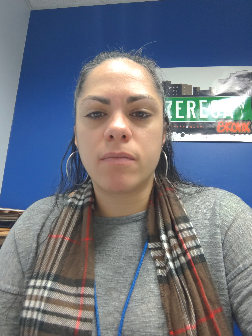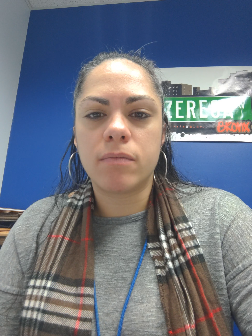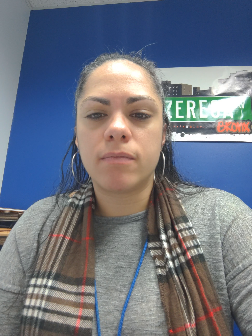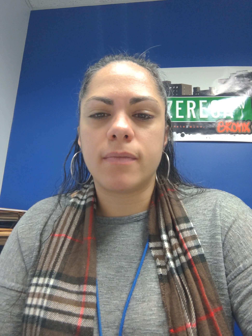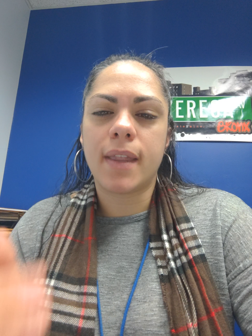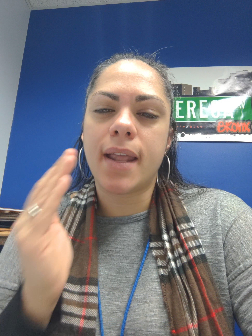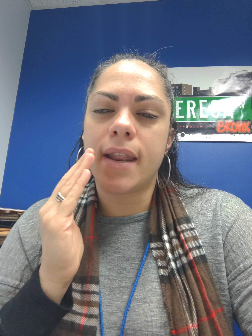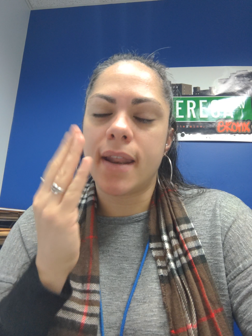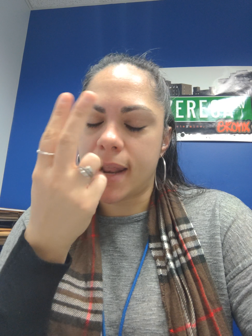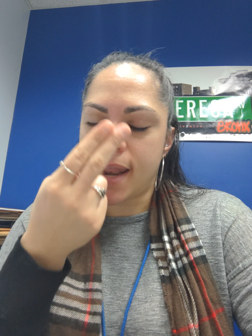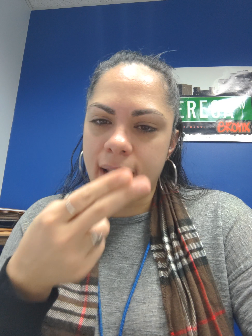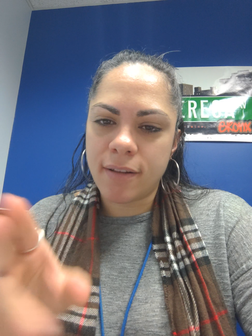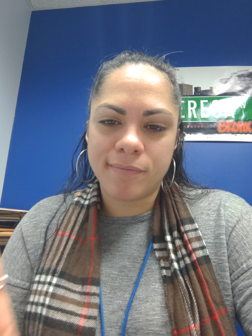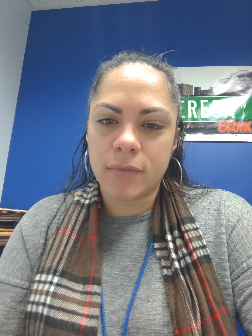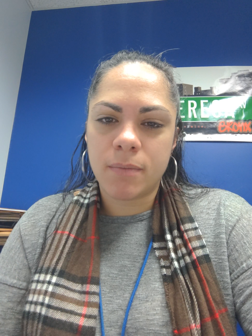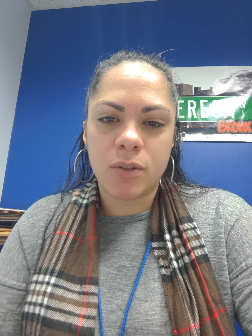nap